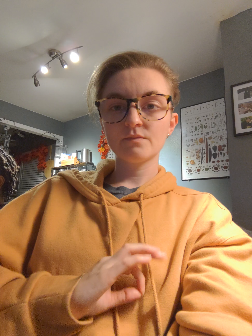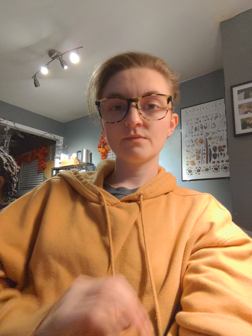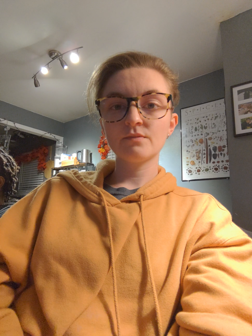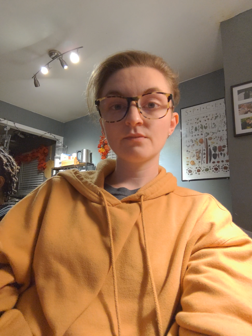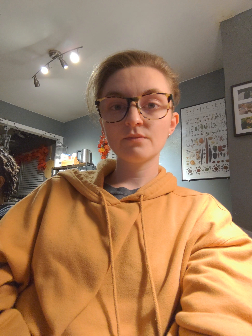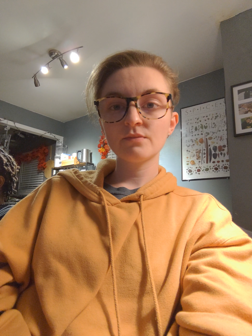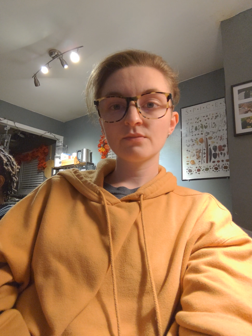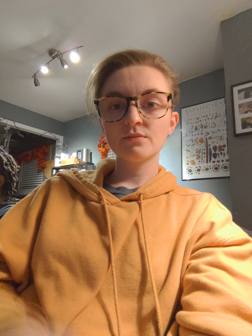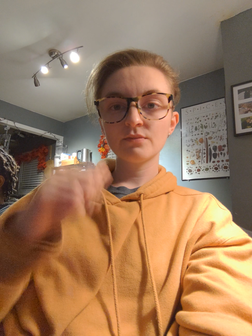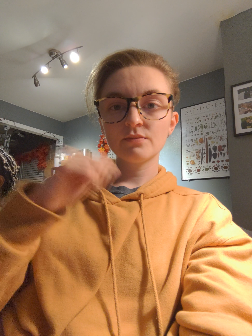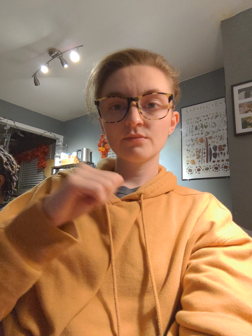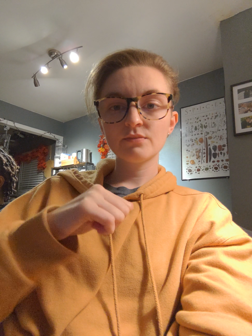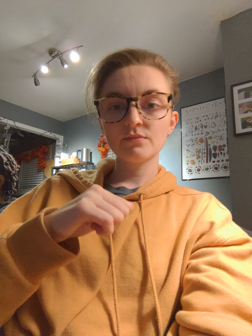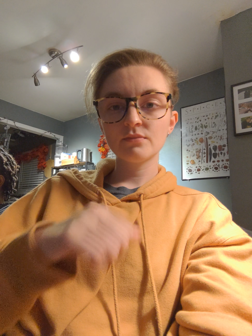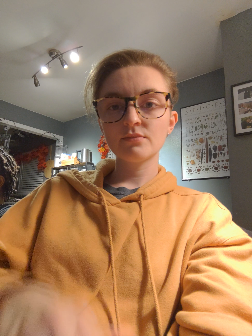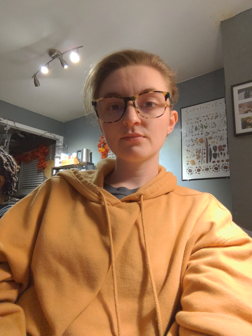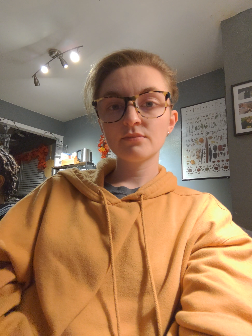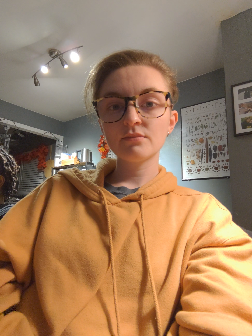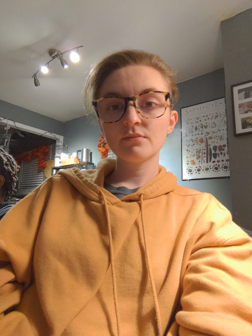rock